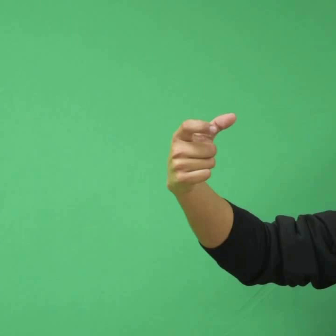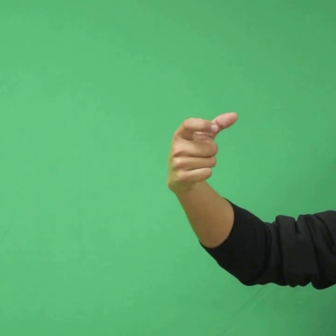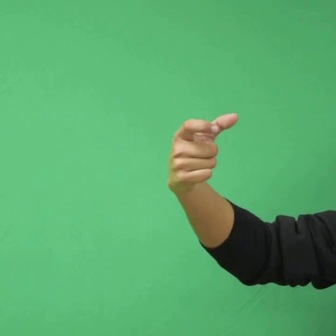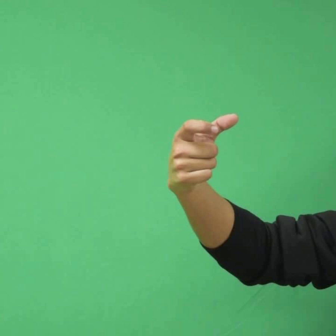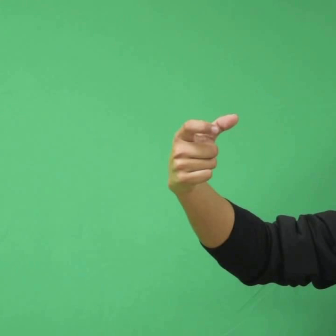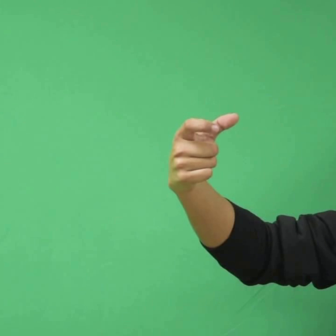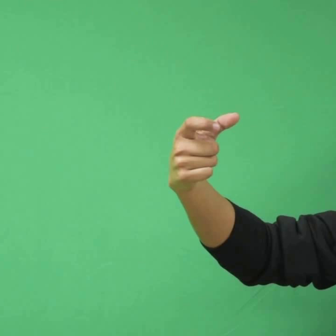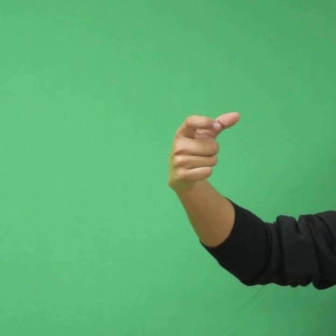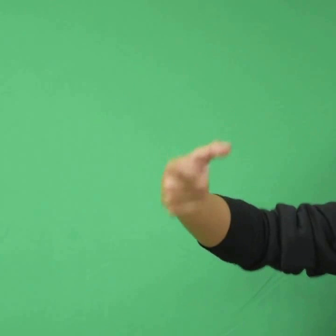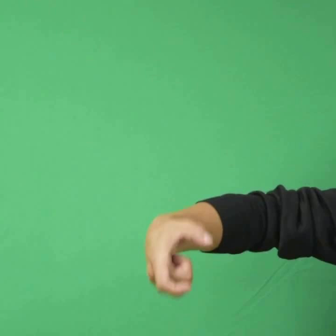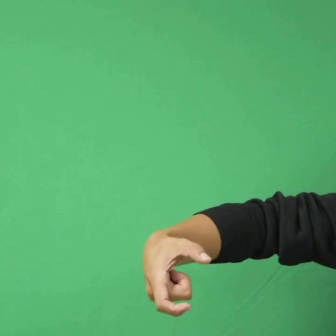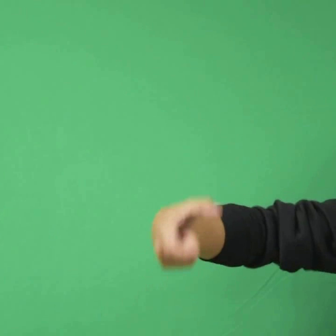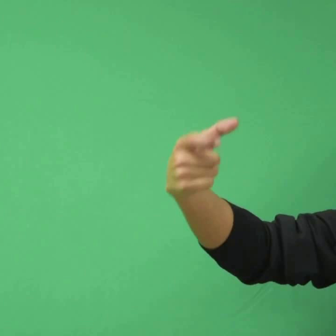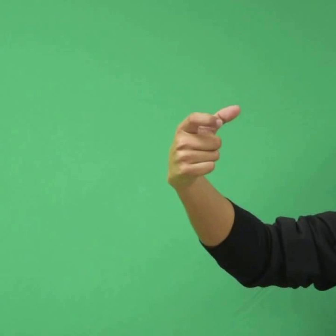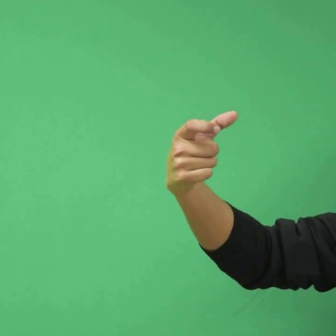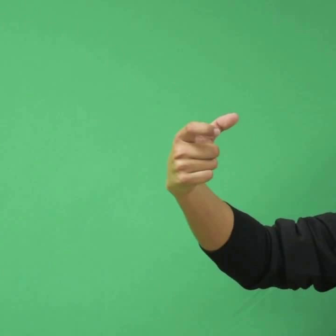Q